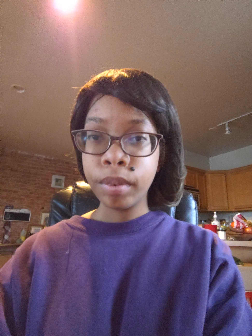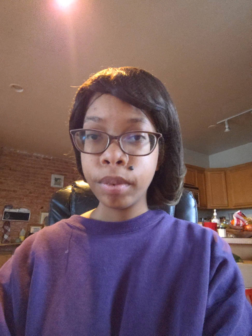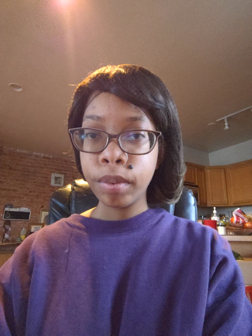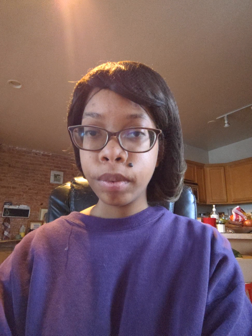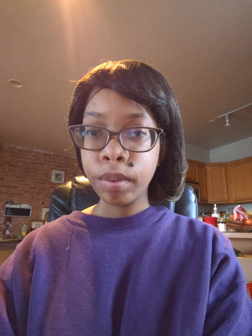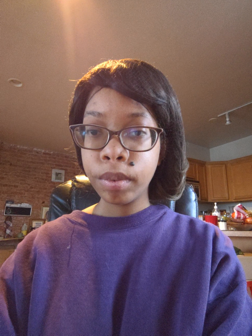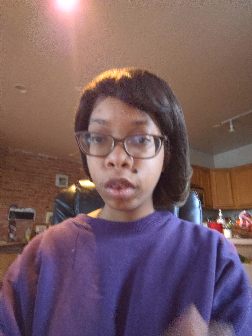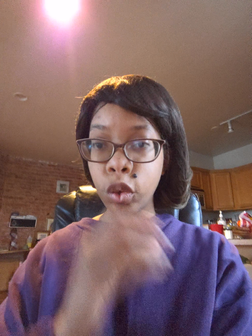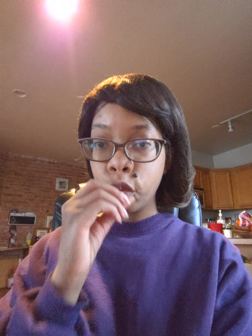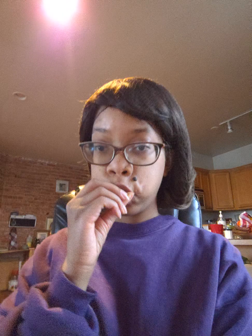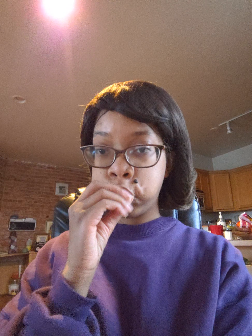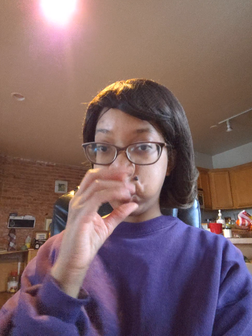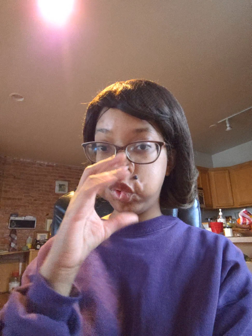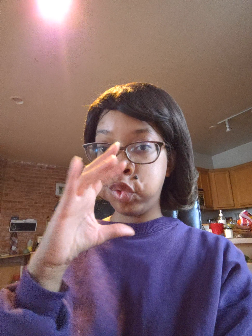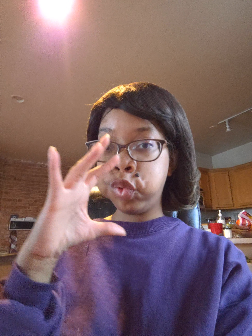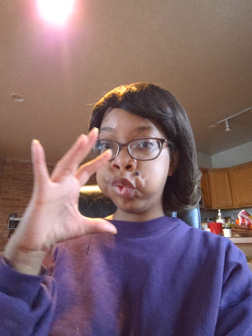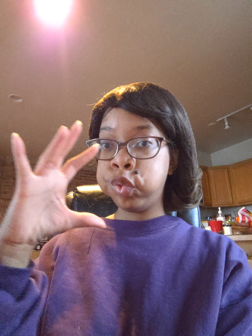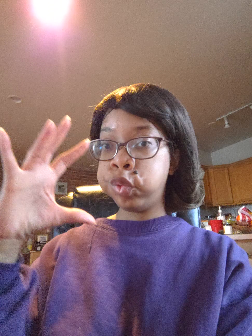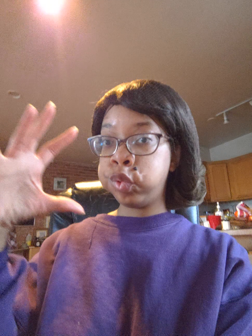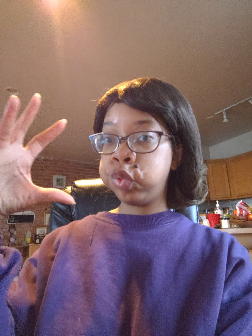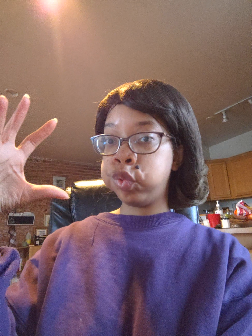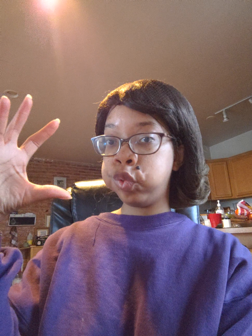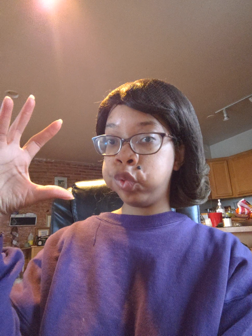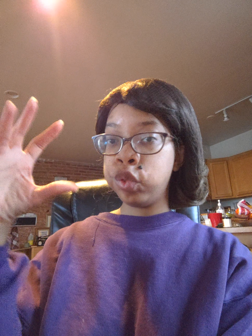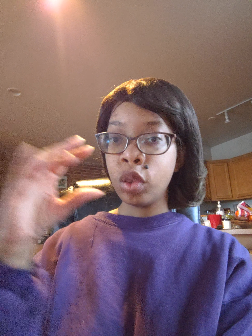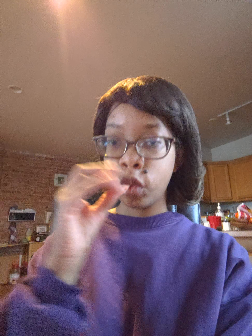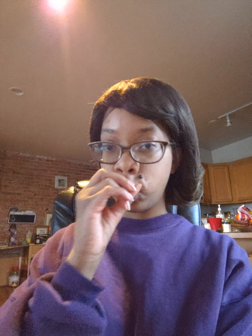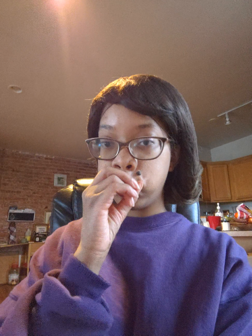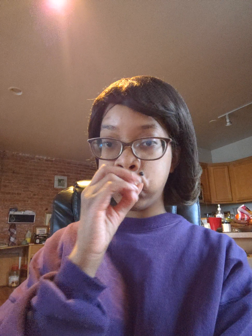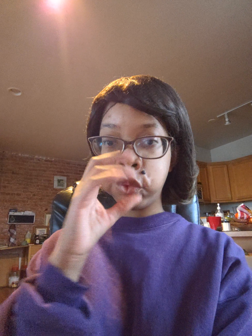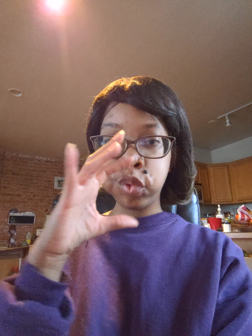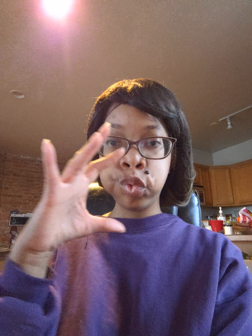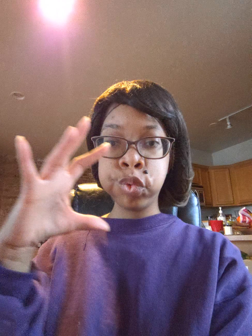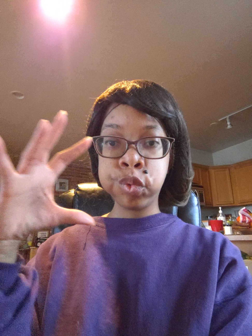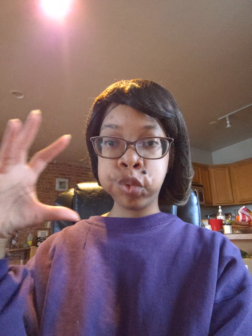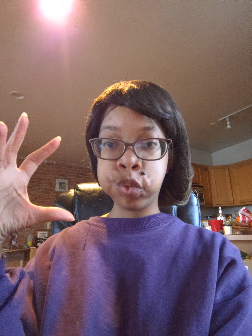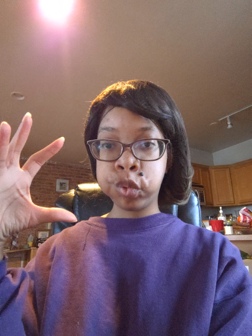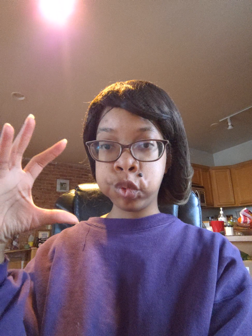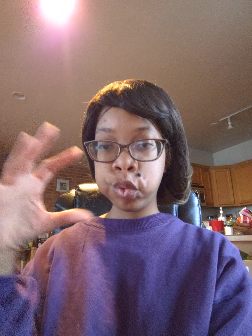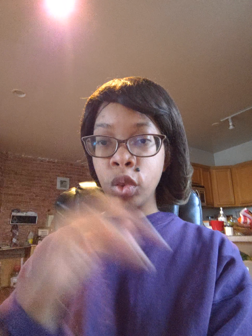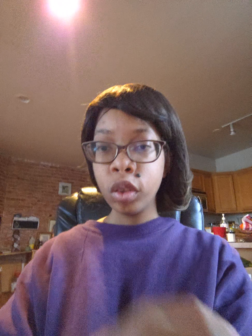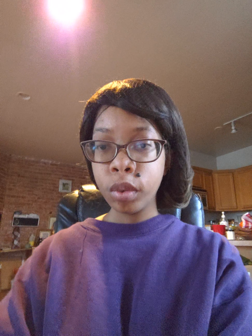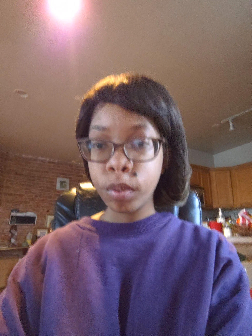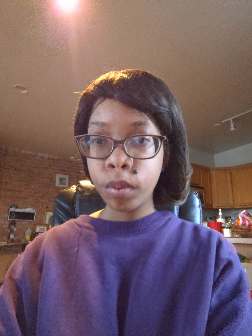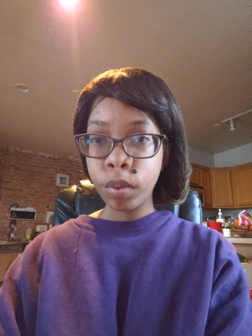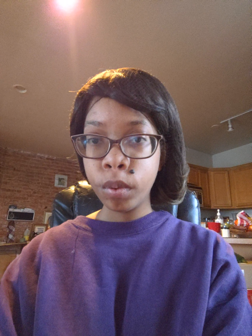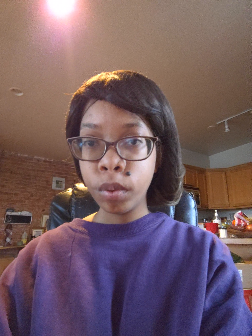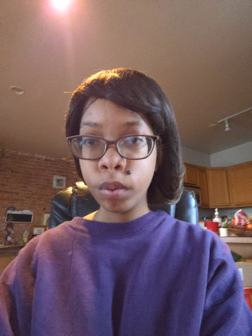balloon